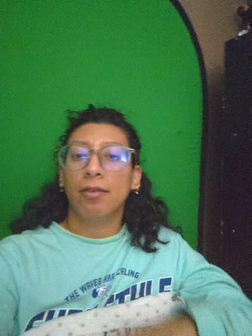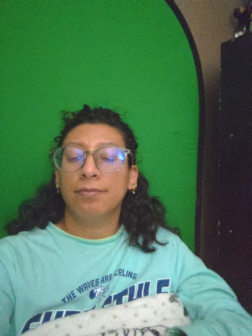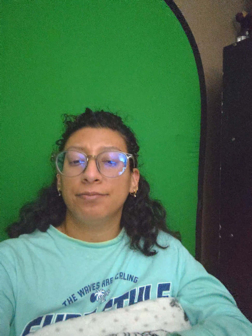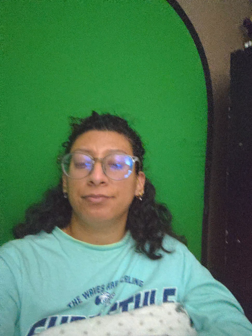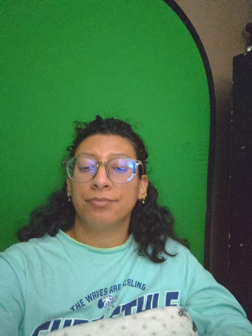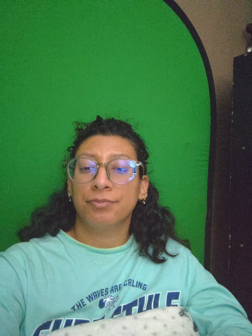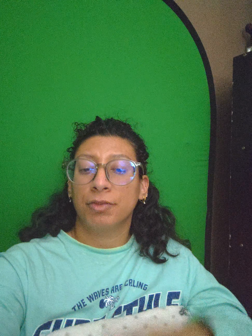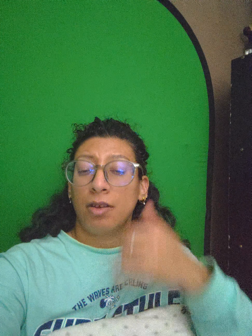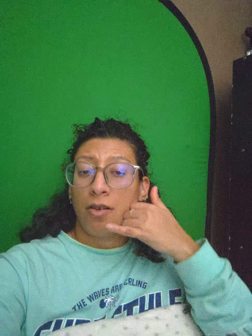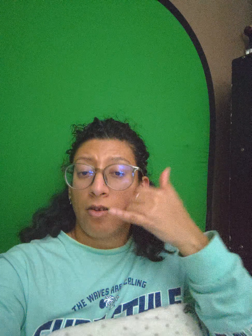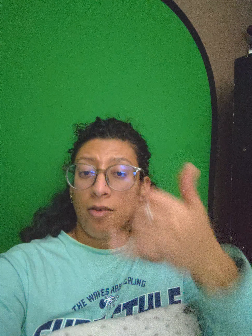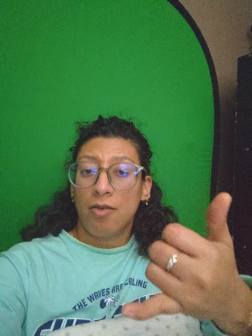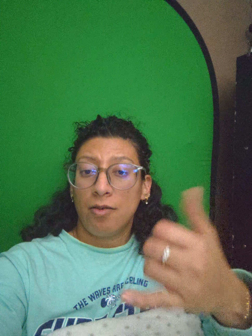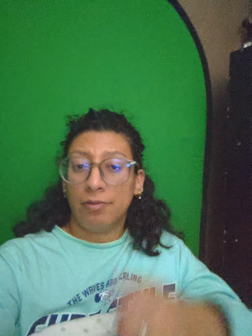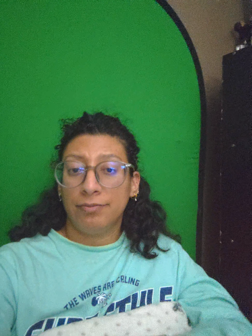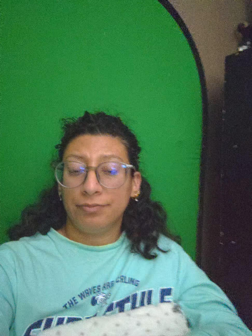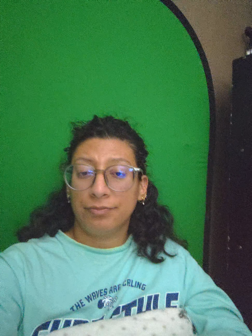call on the phone